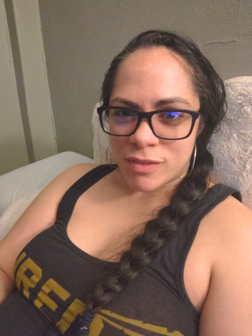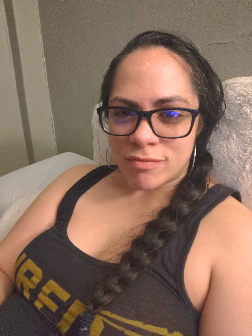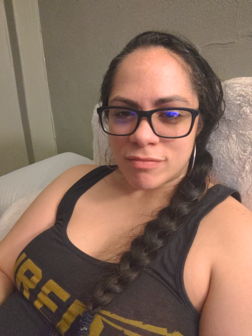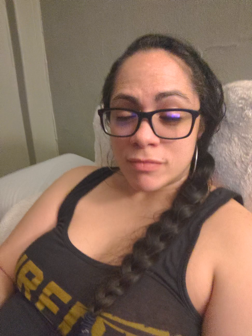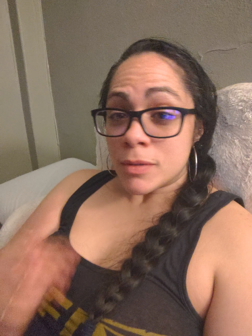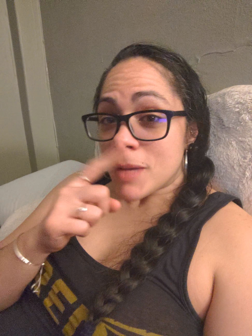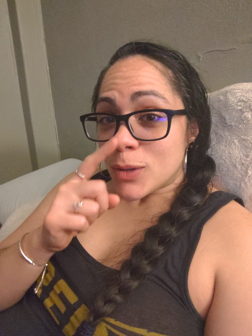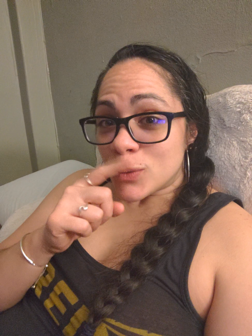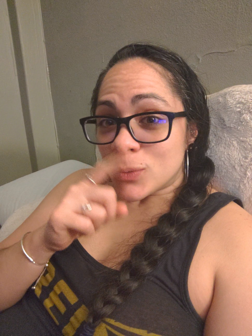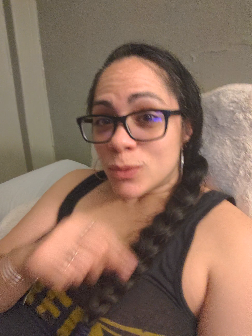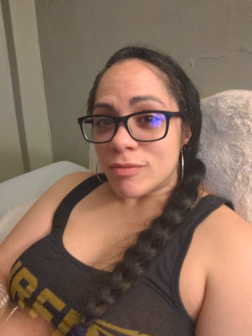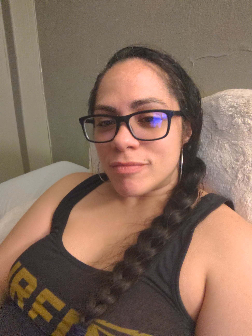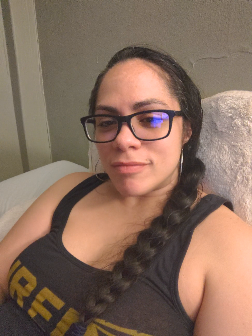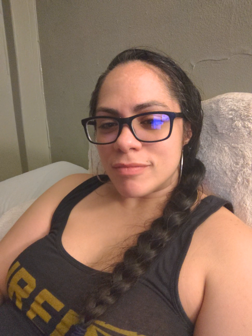mouse